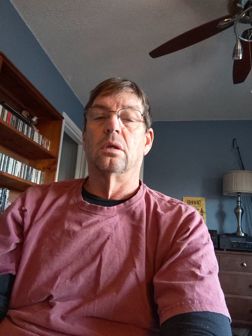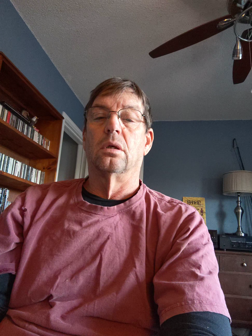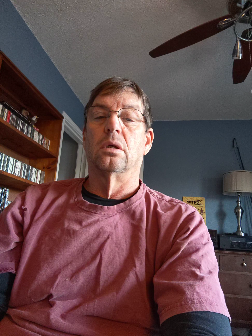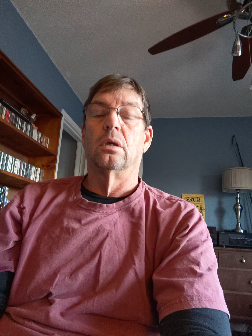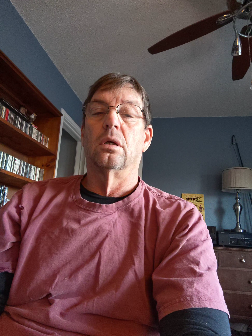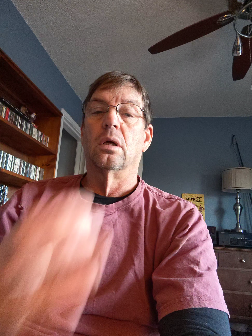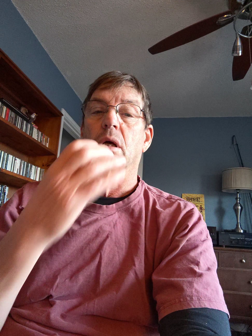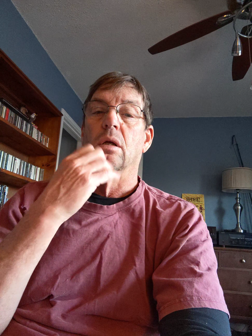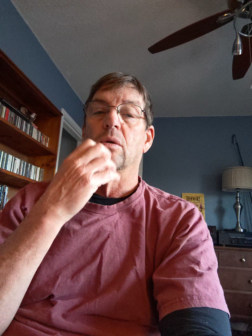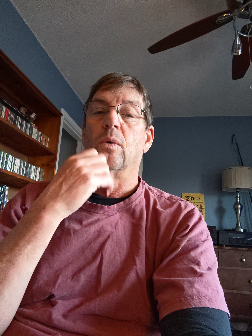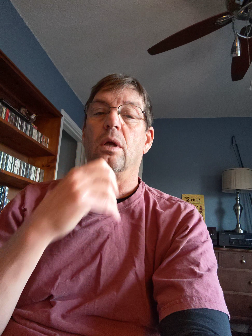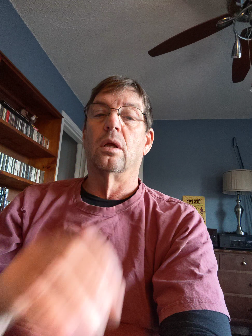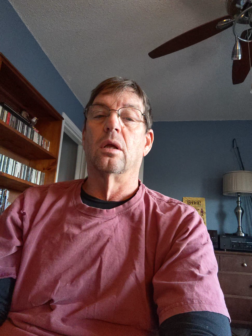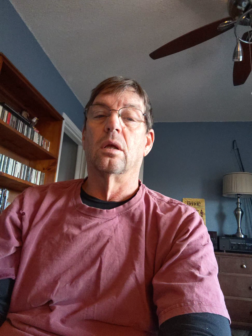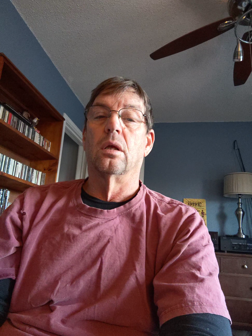underwear